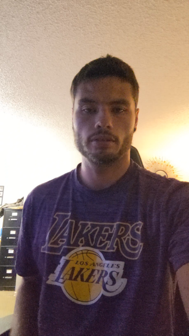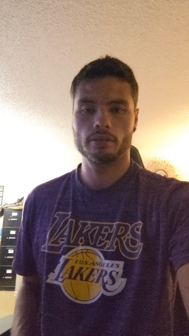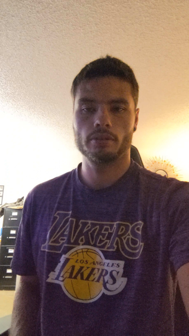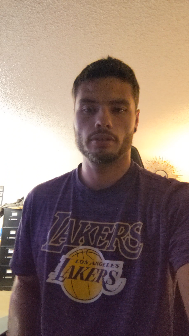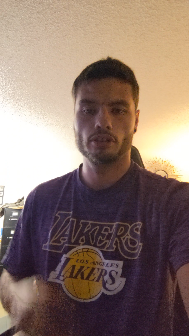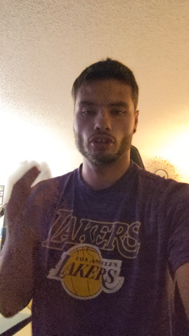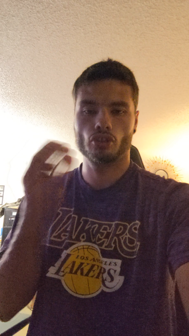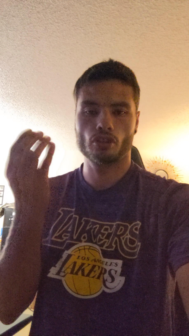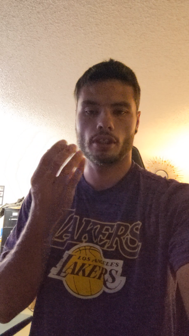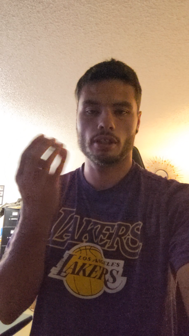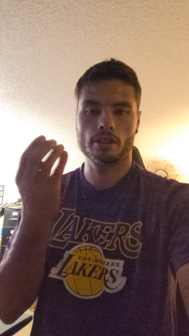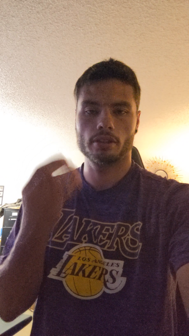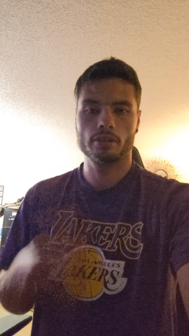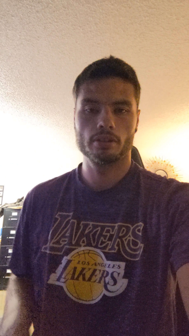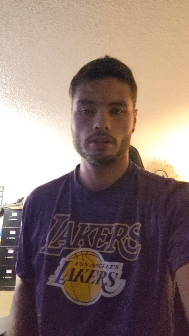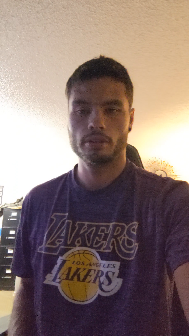shake